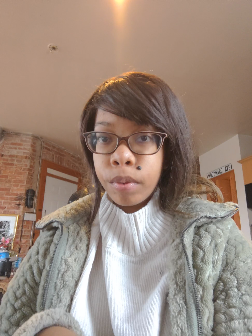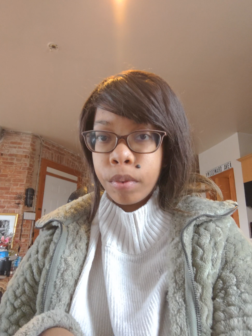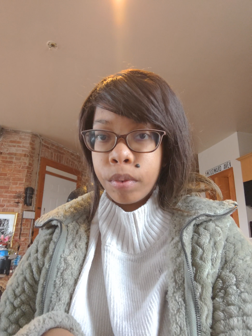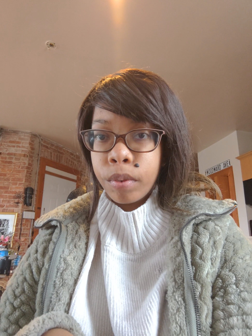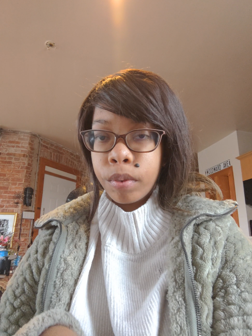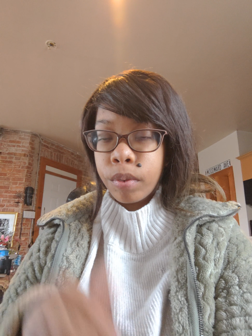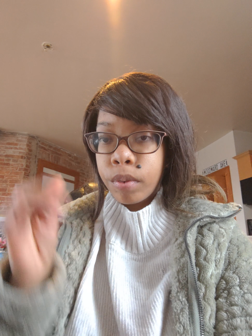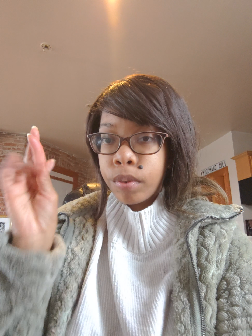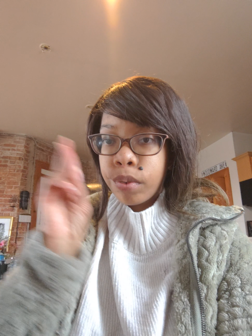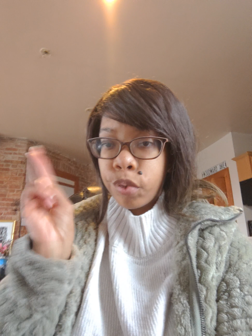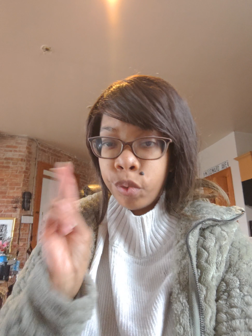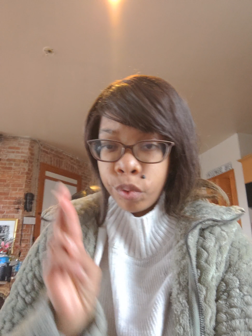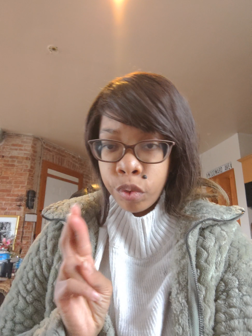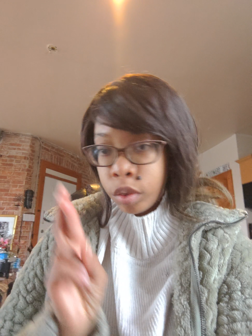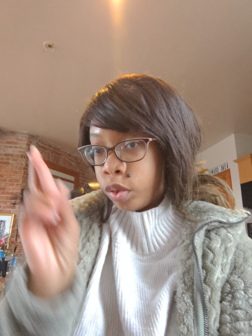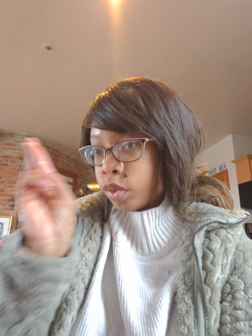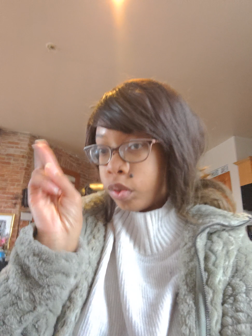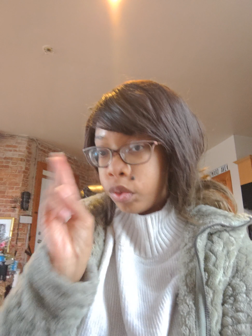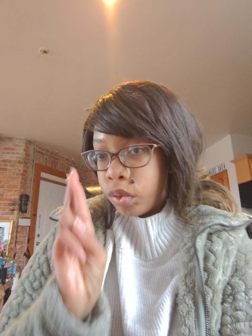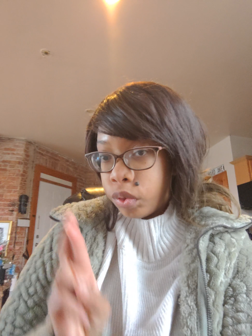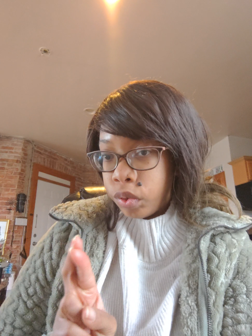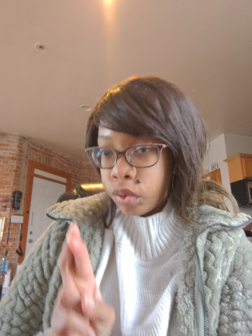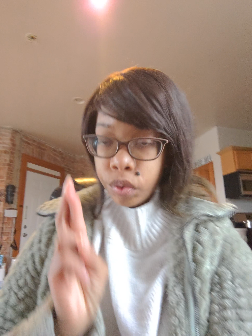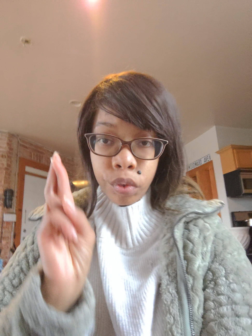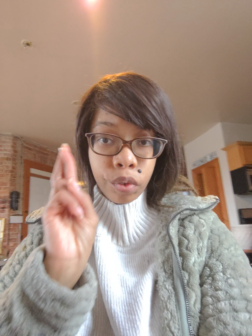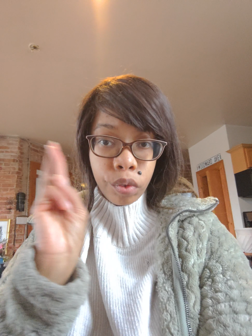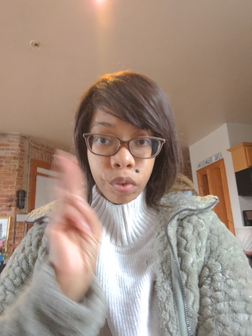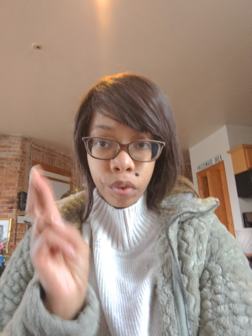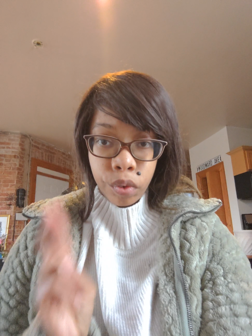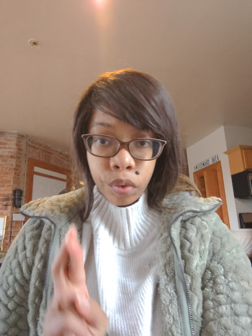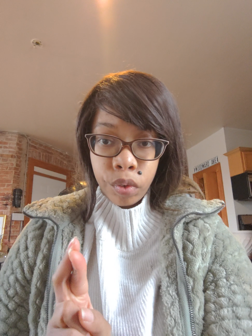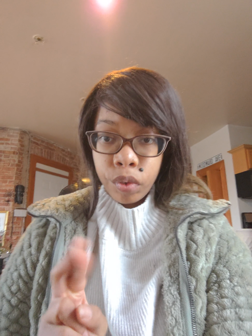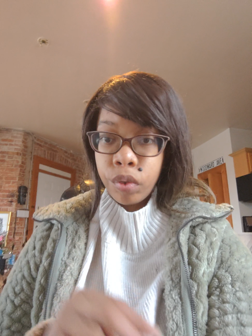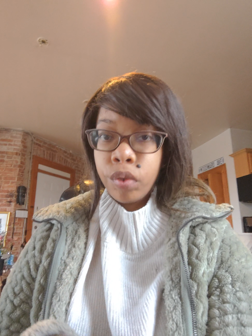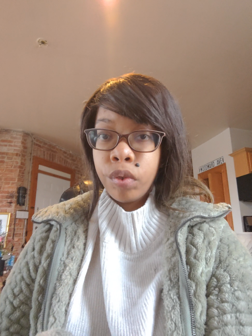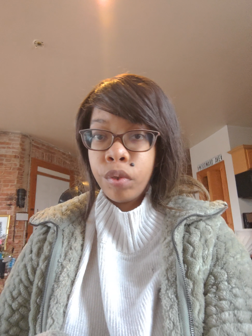refrigerator